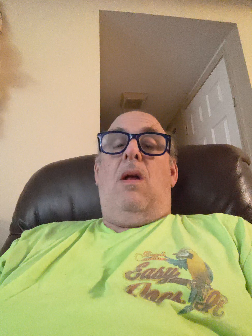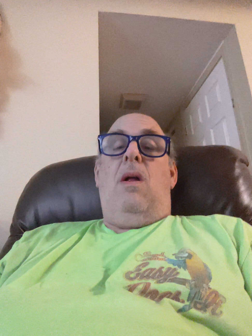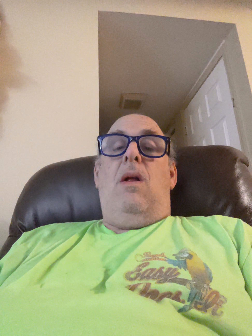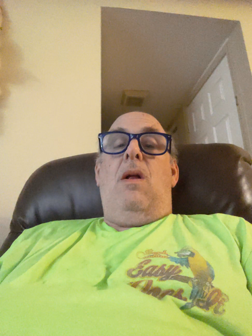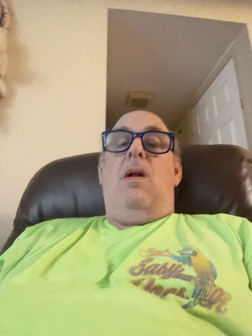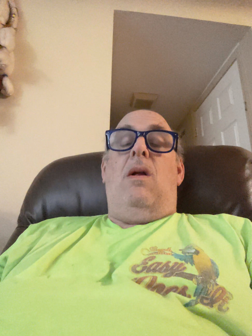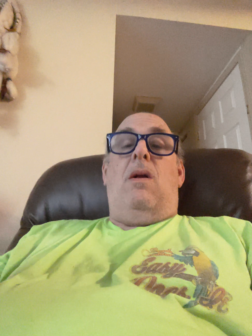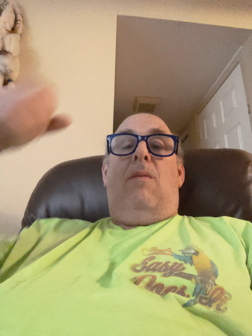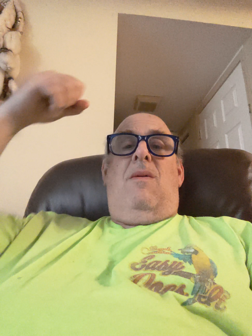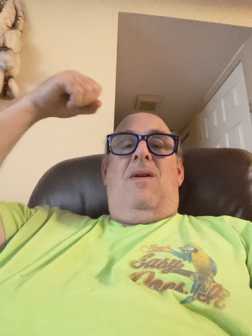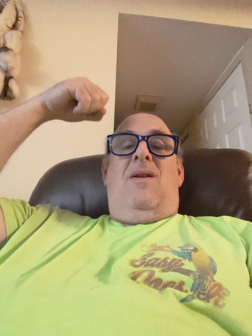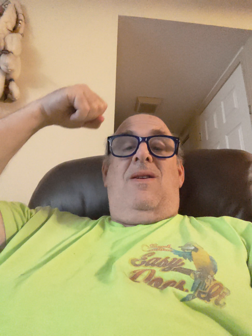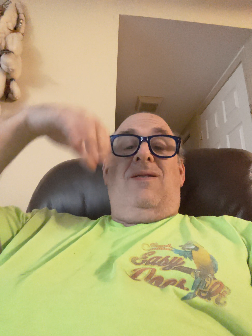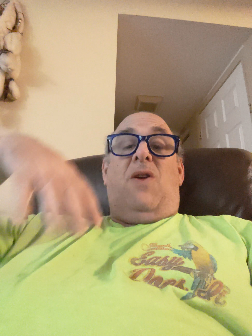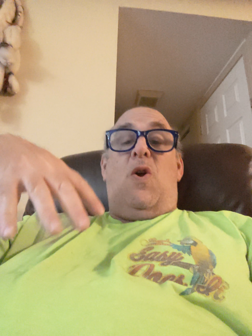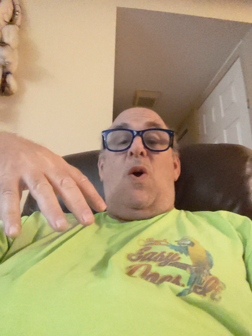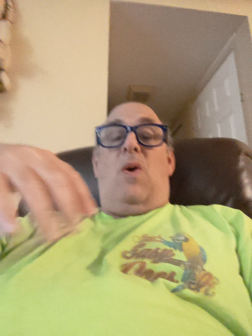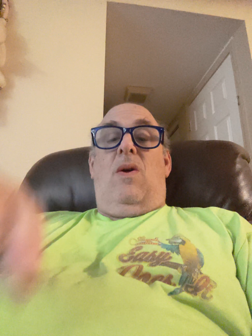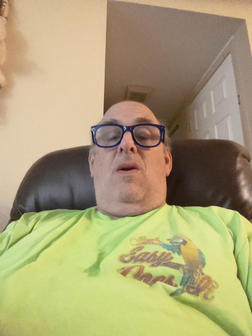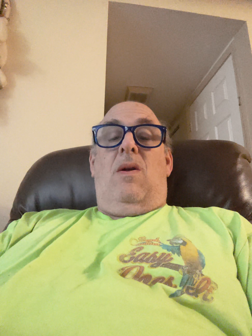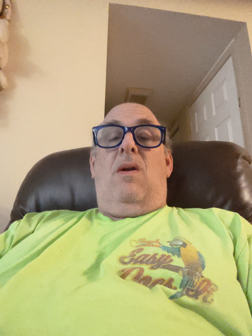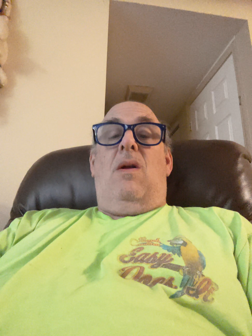shower